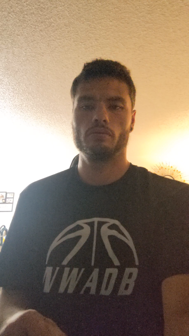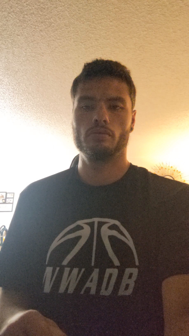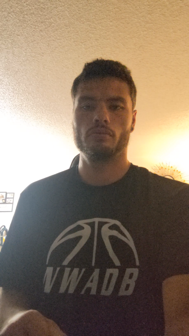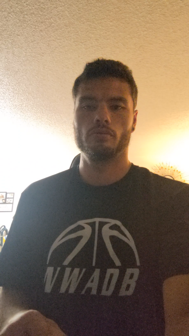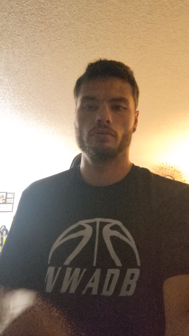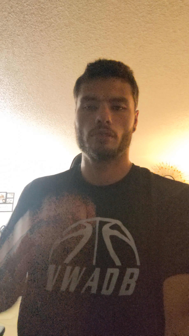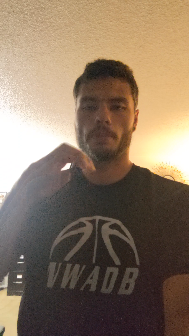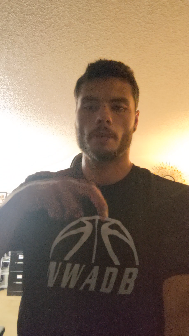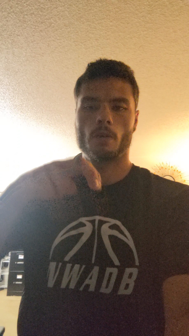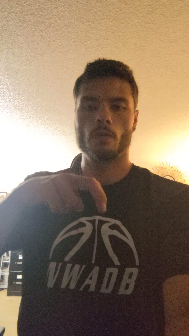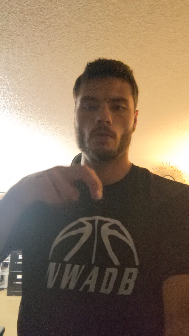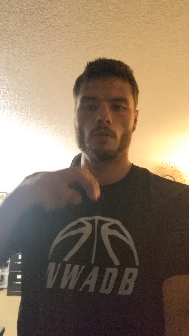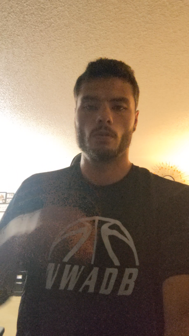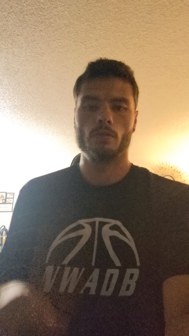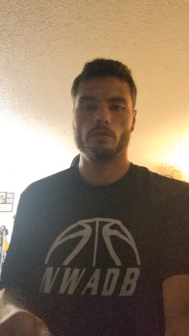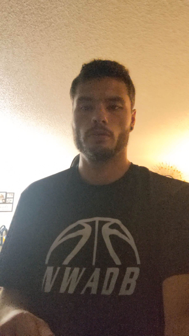potato